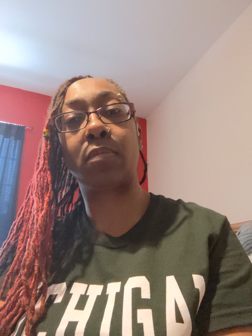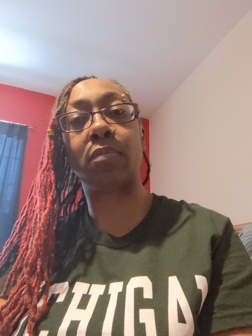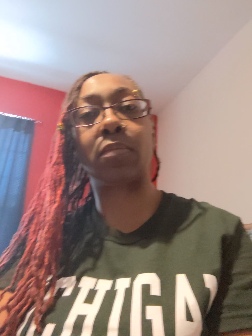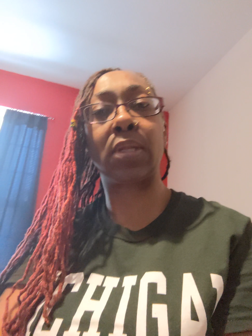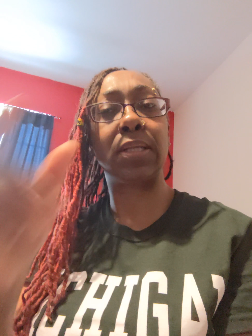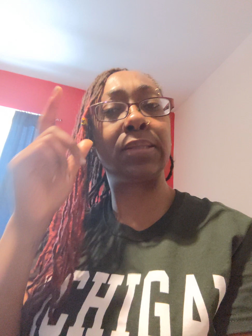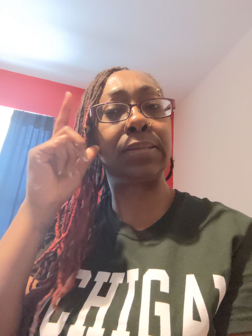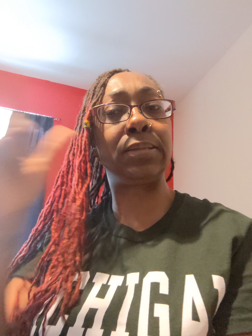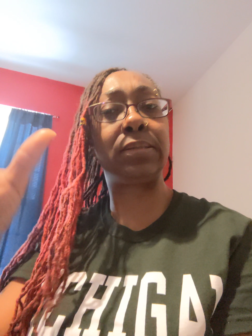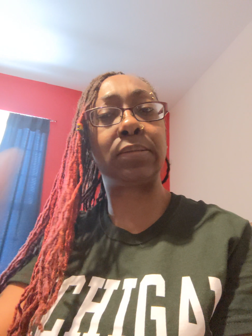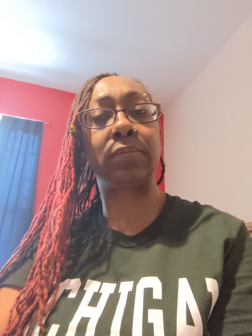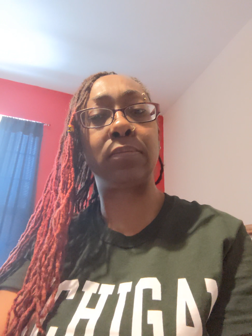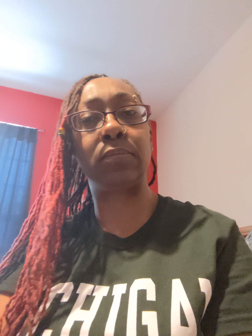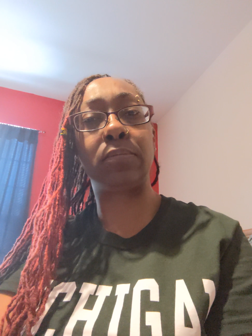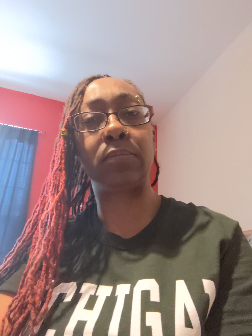listen